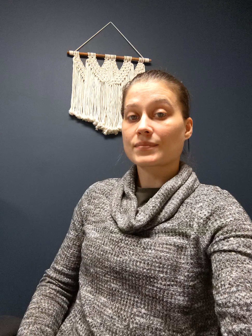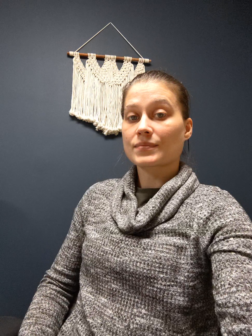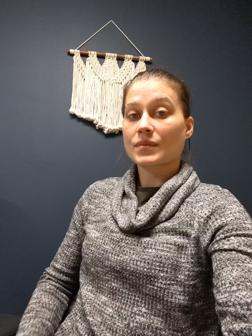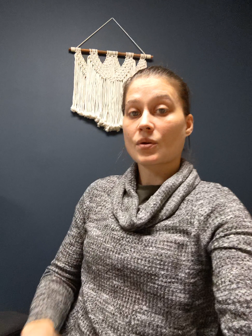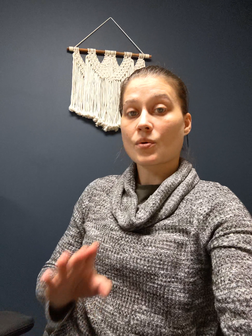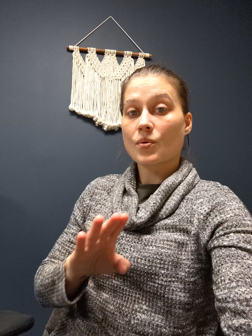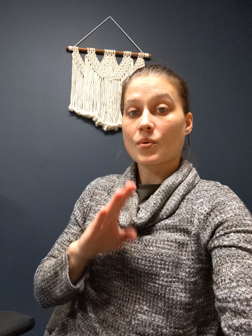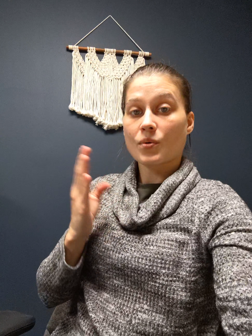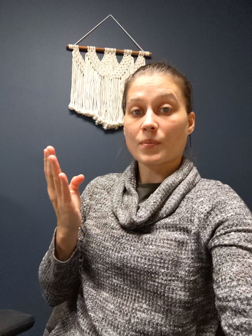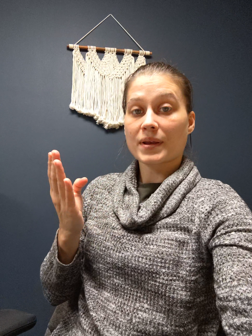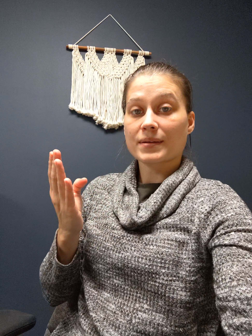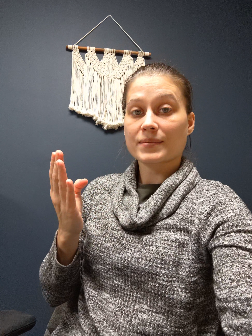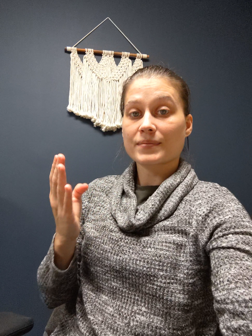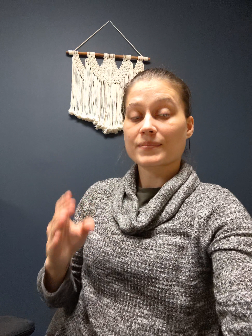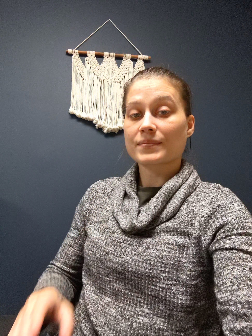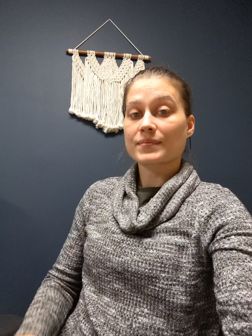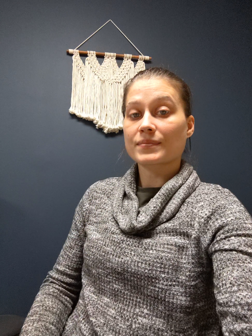open